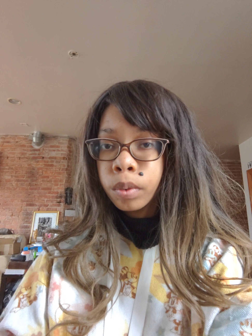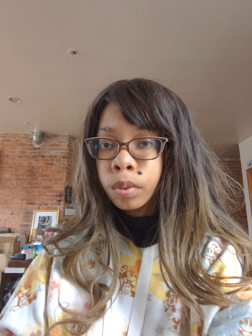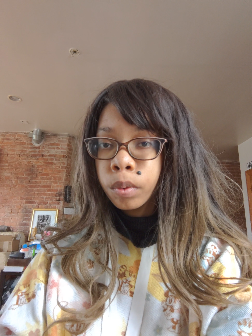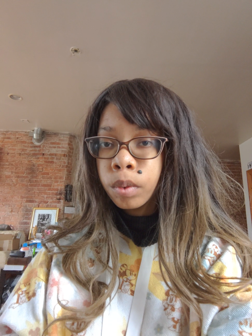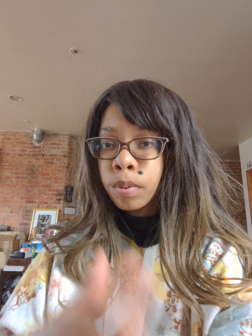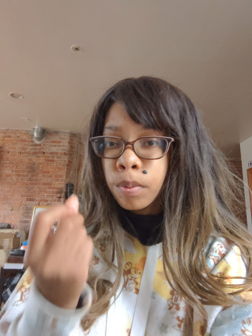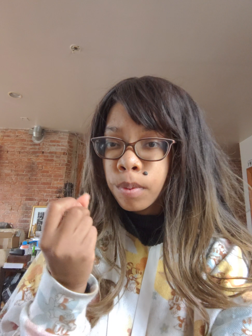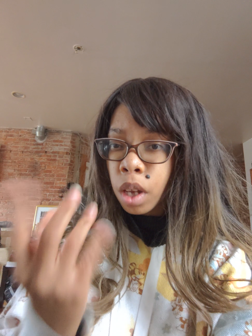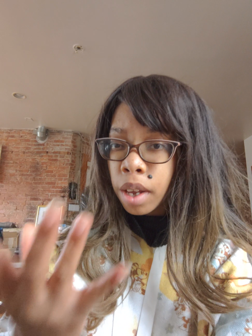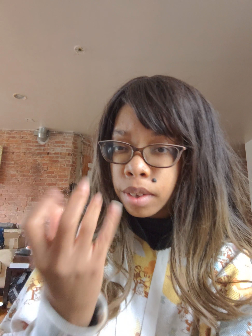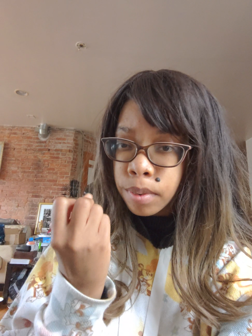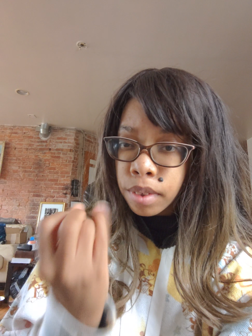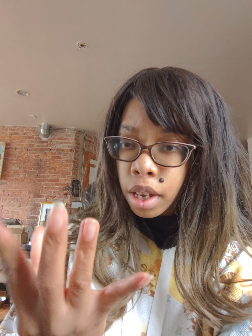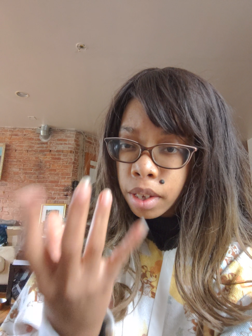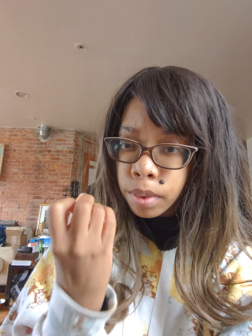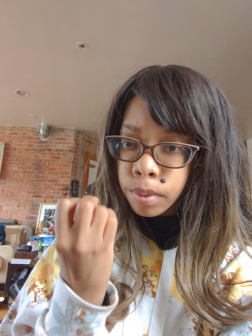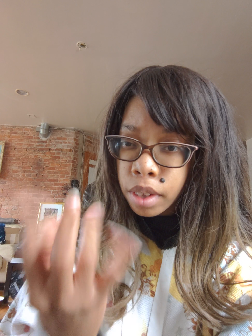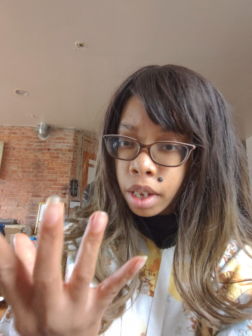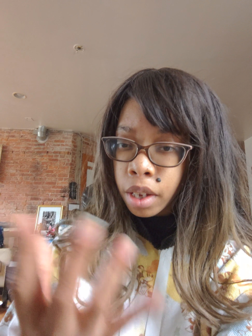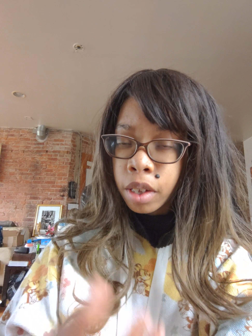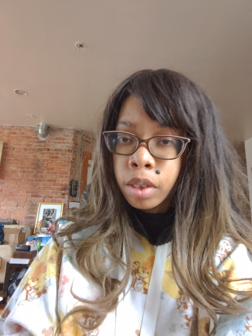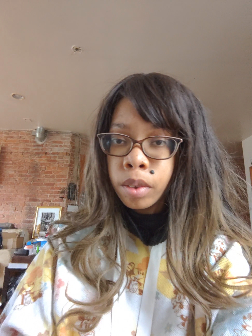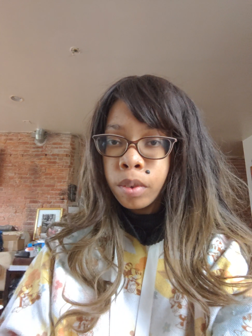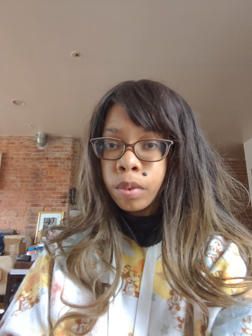many